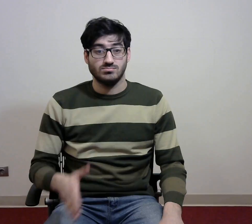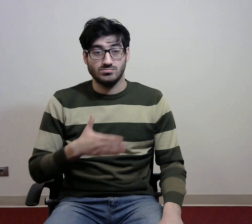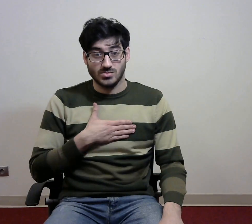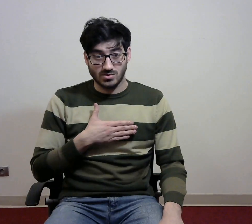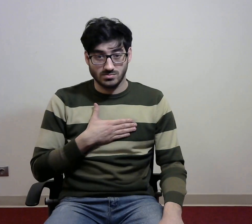mən